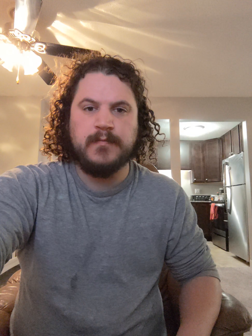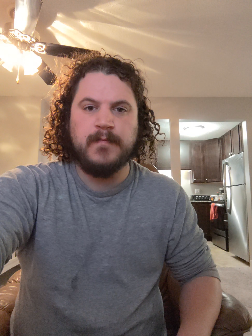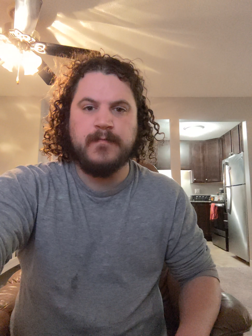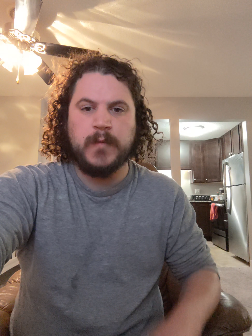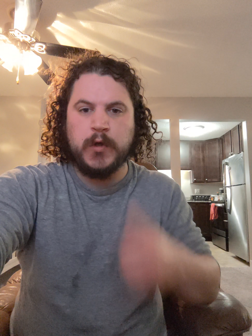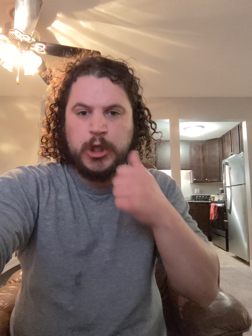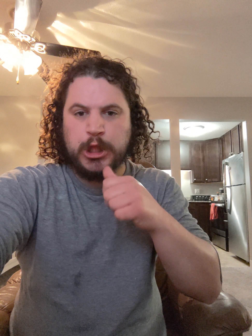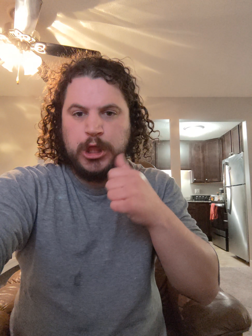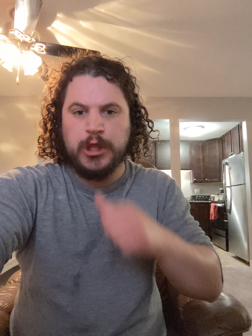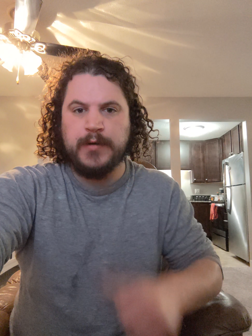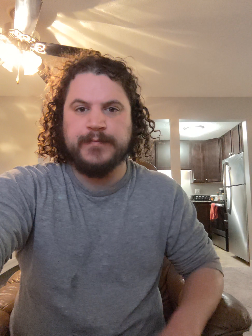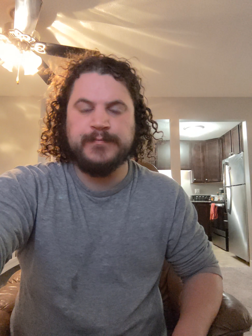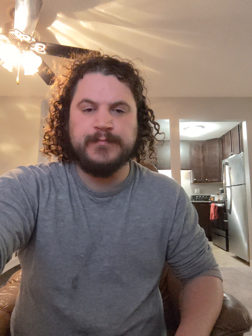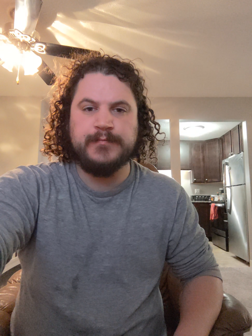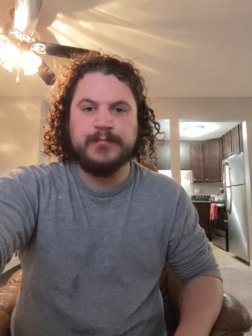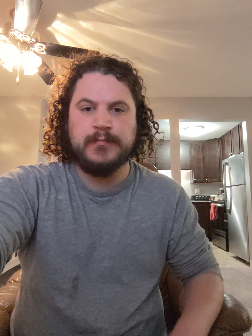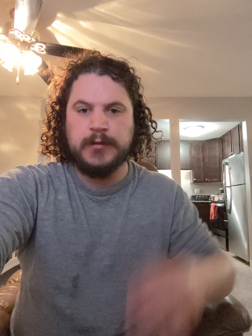girl